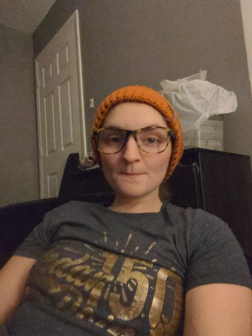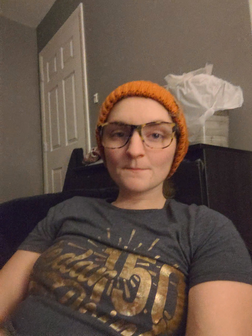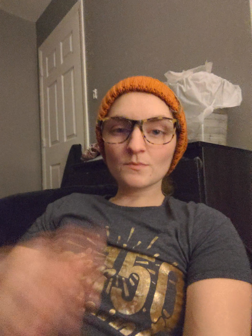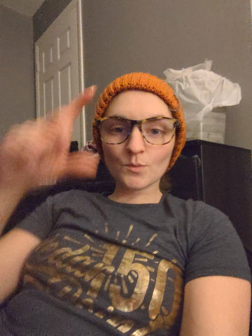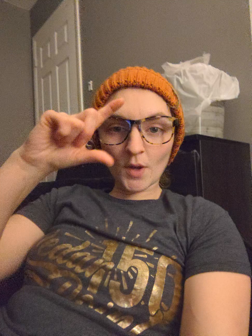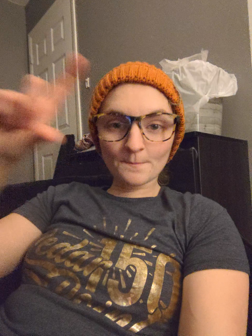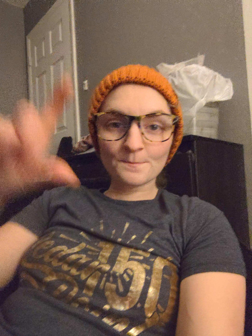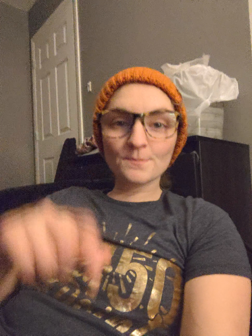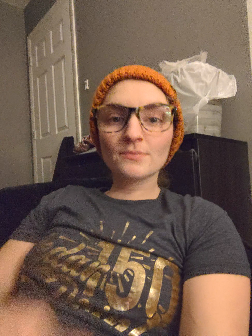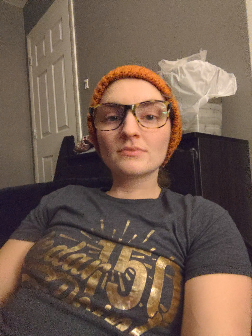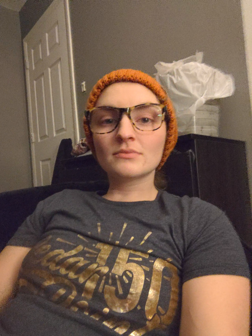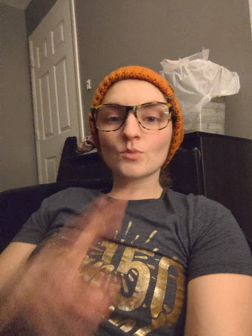moon